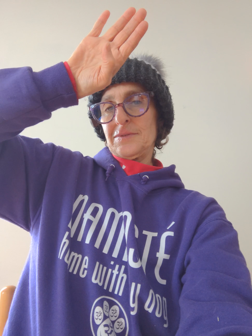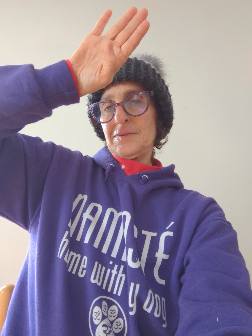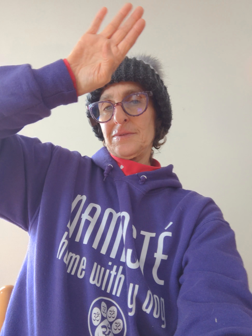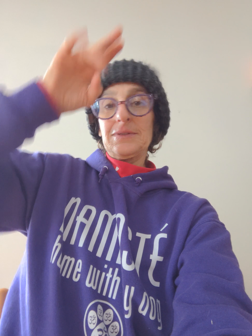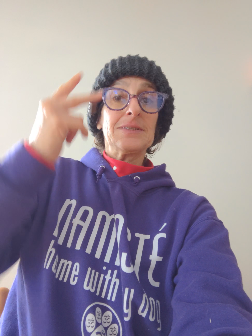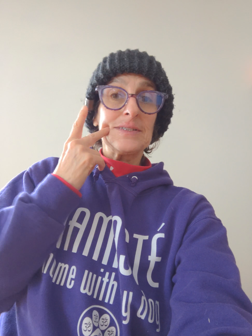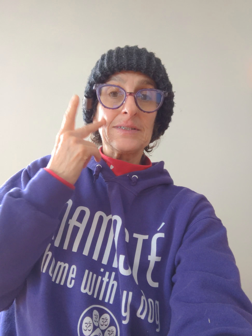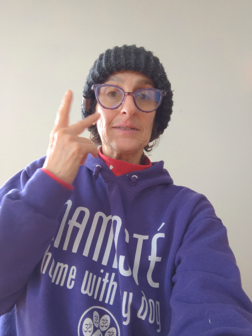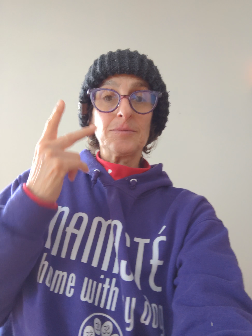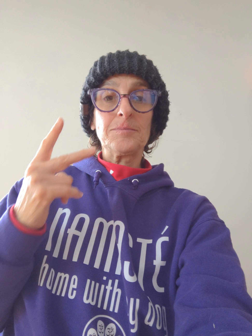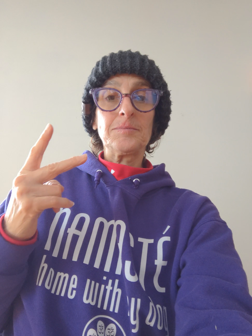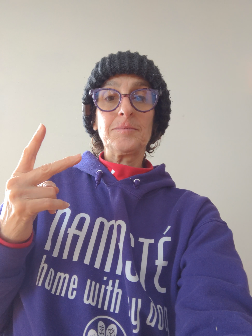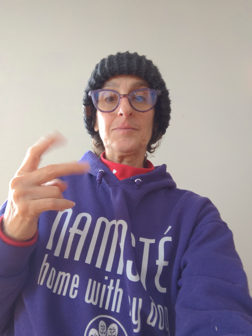see